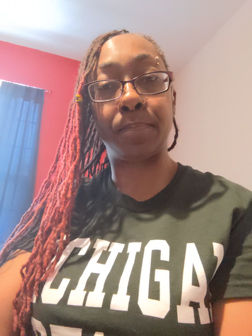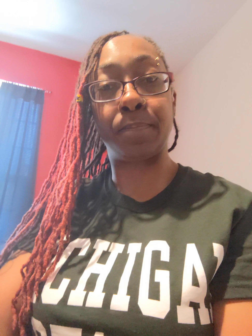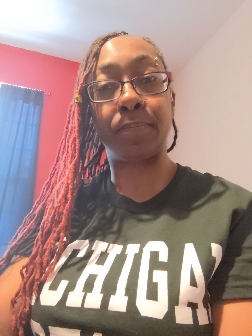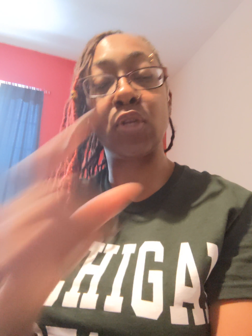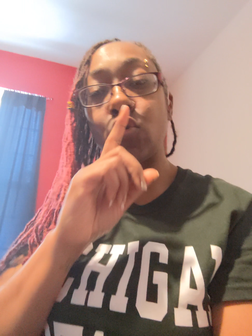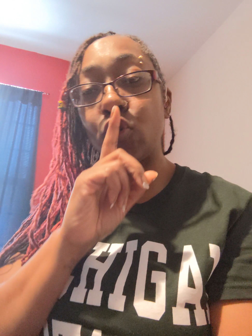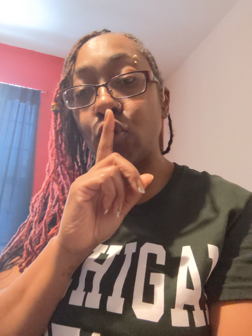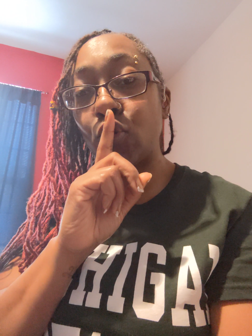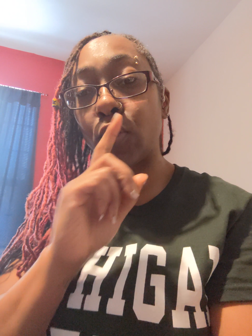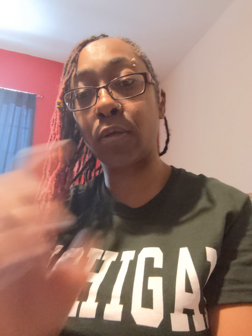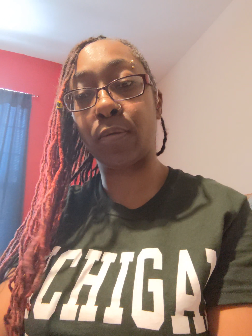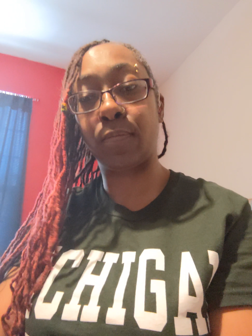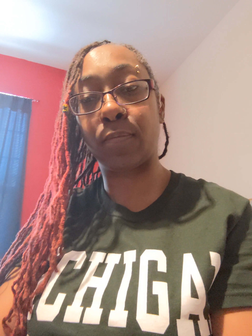shhh